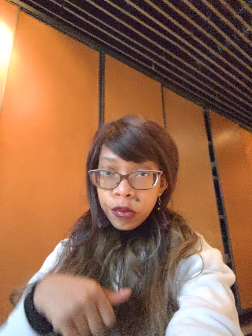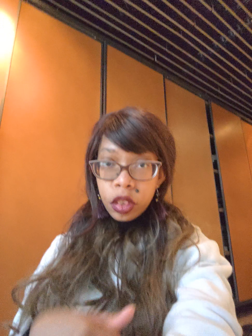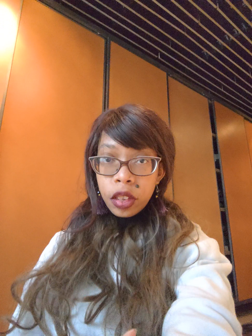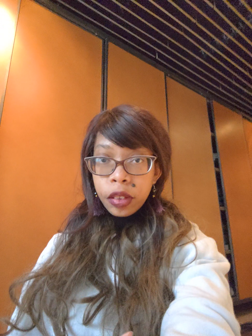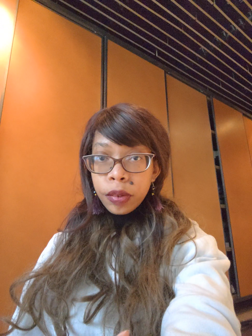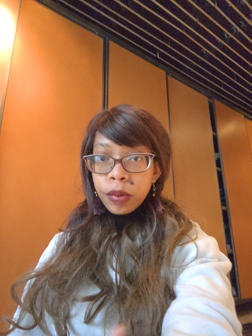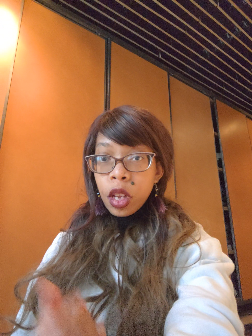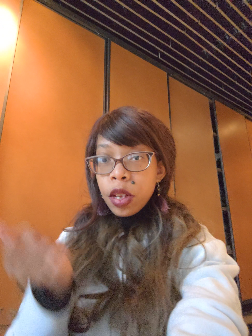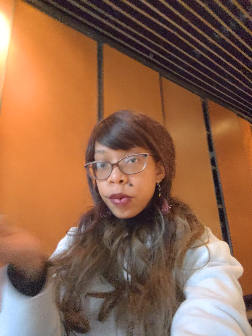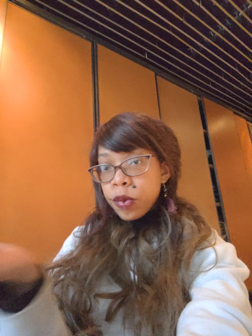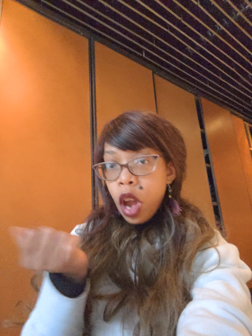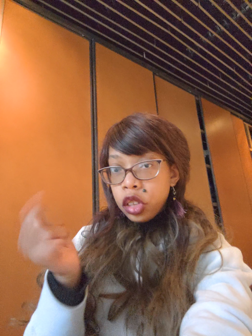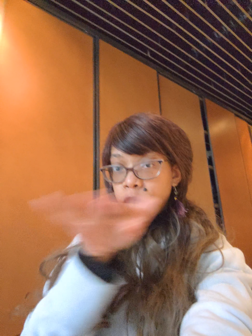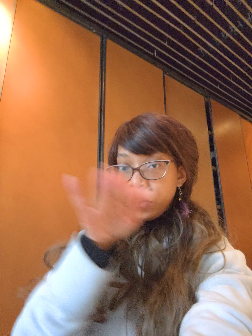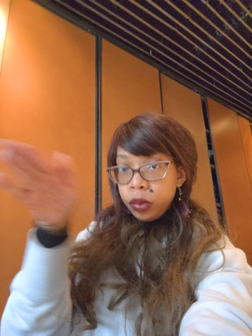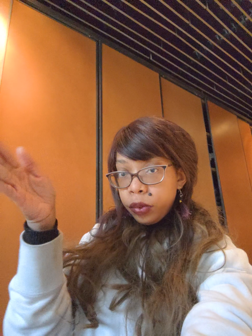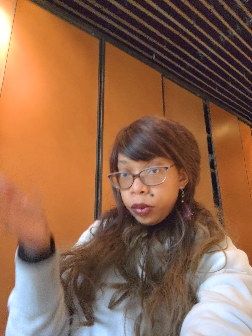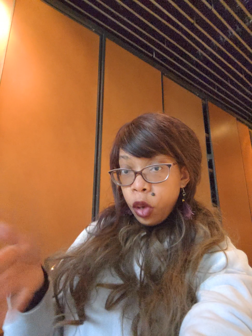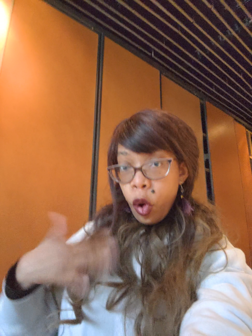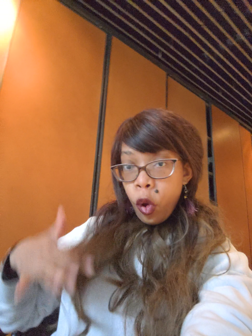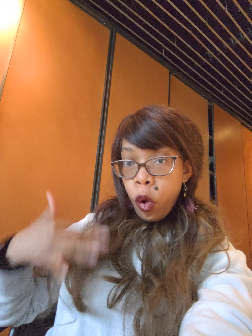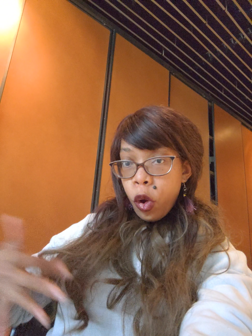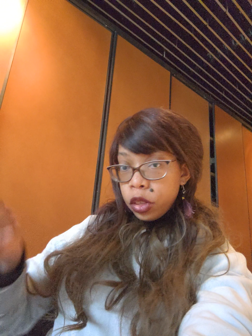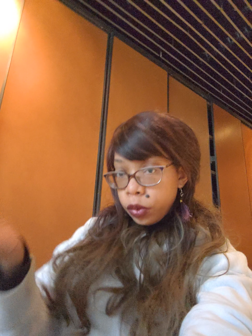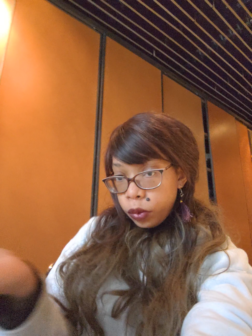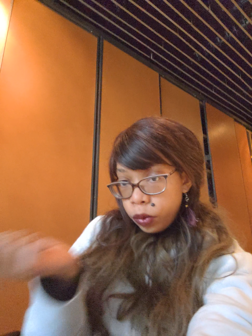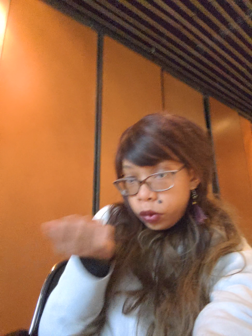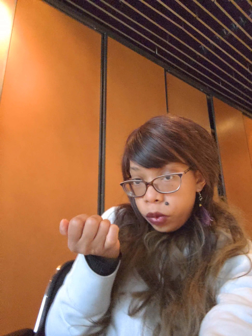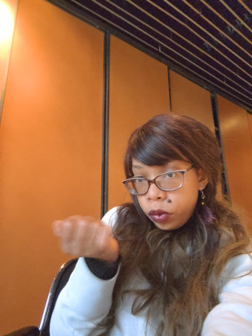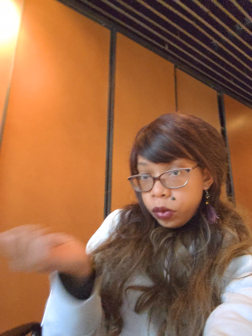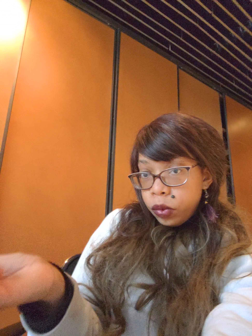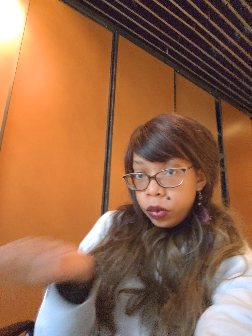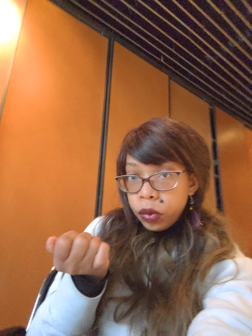drawer